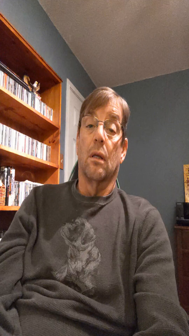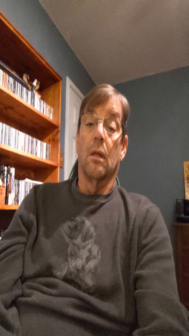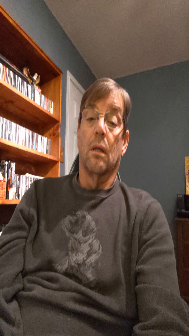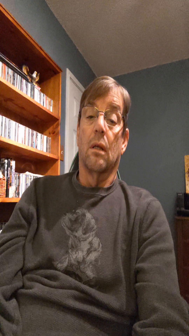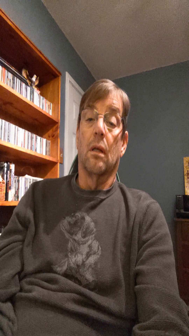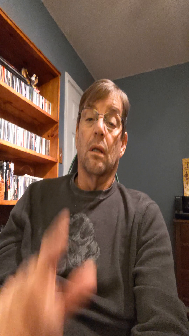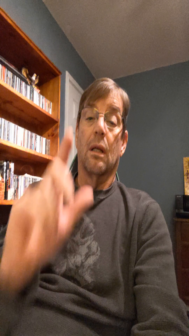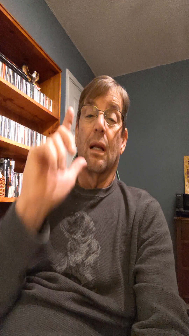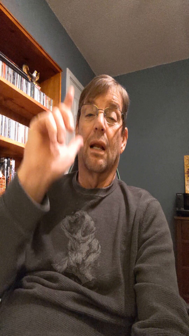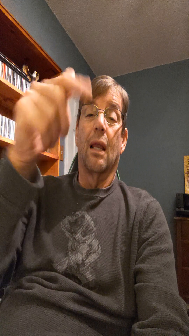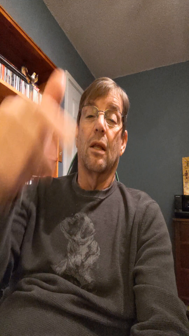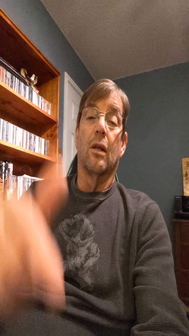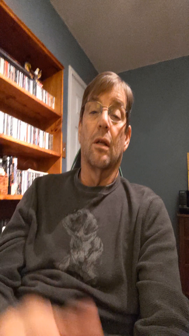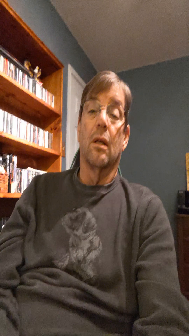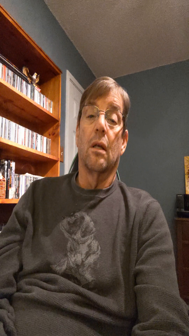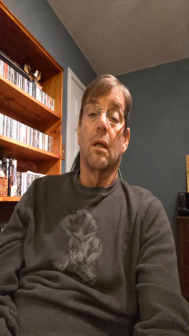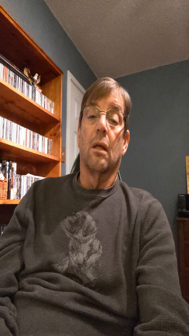later